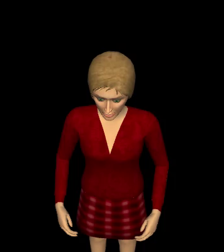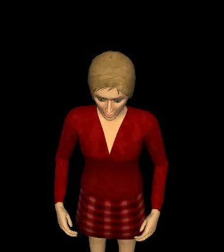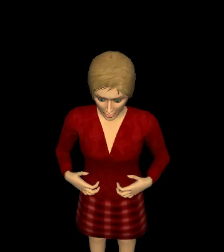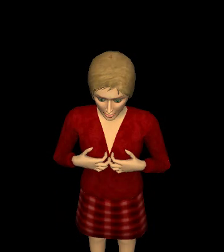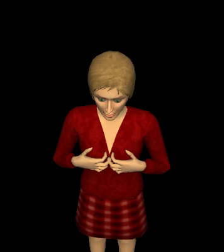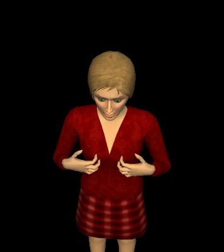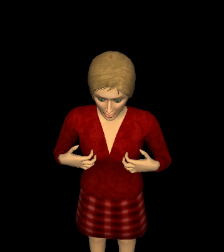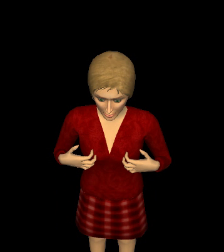عالم